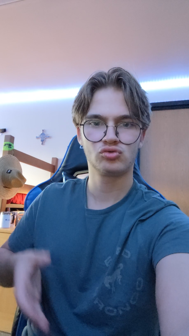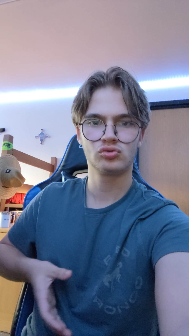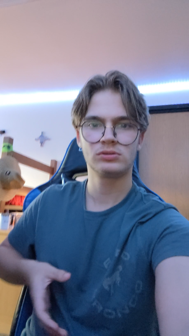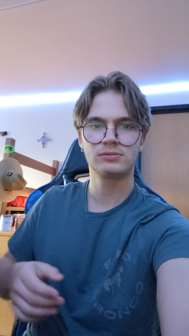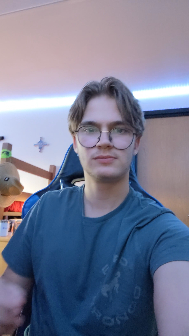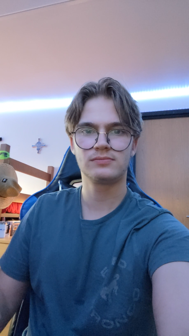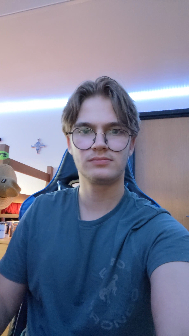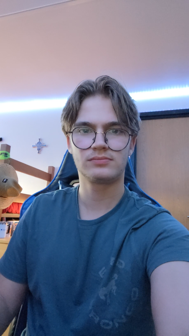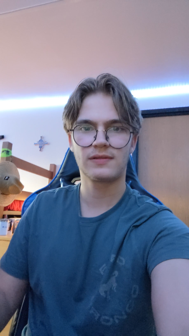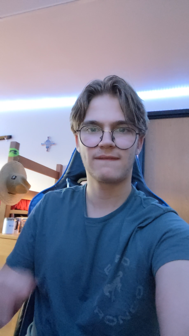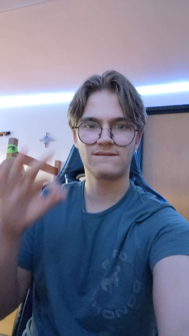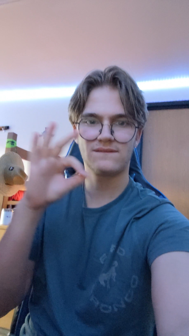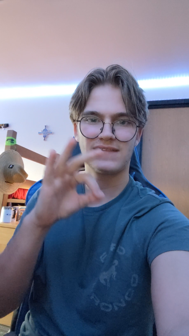fit